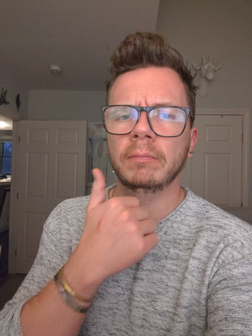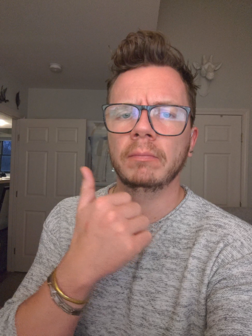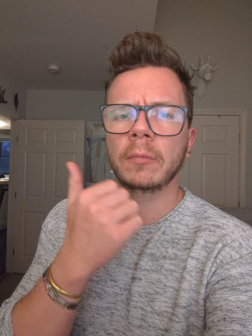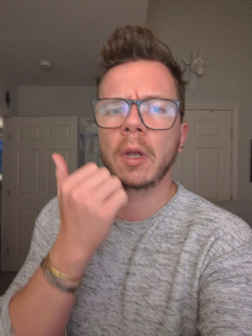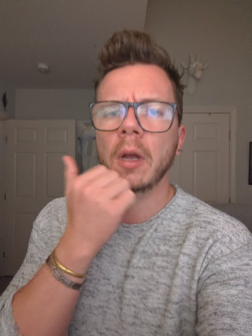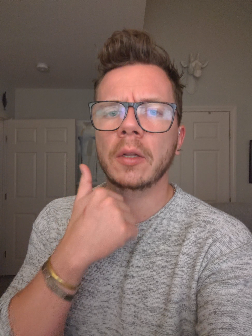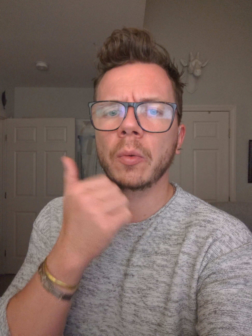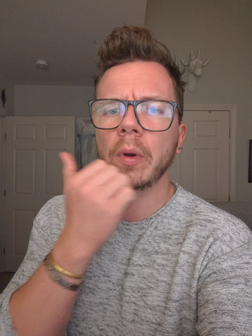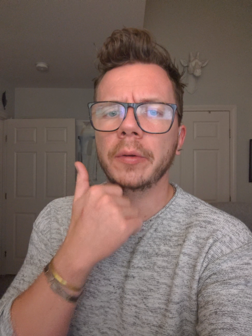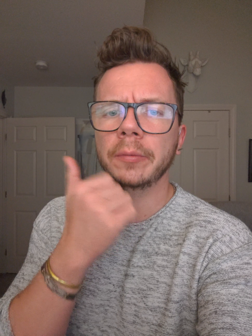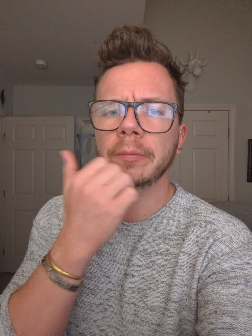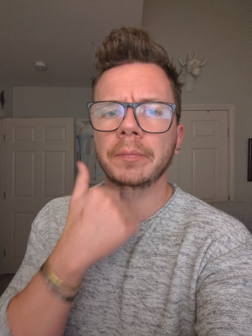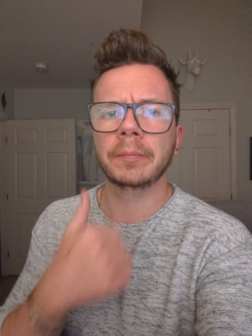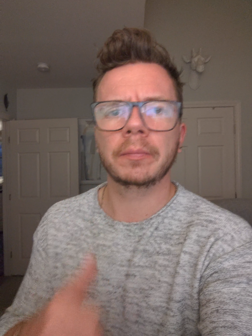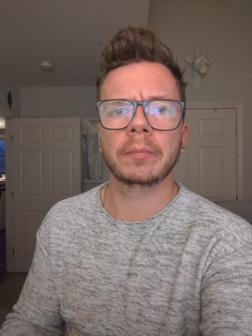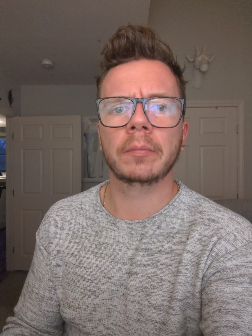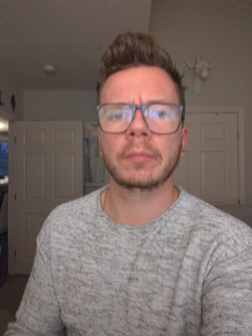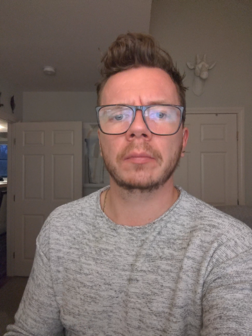underwear